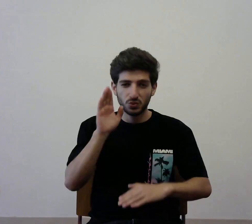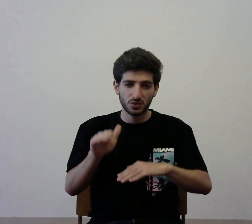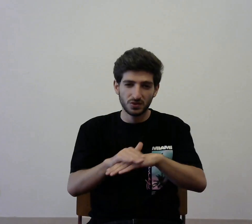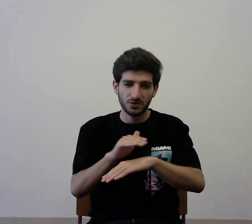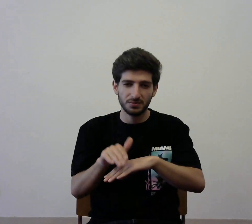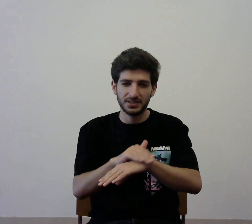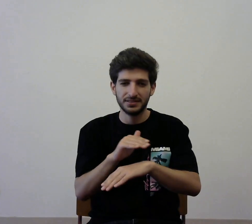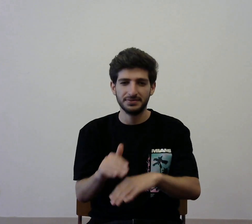xeyir